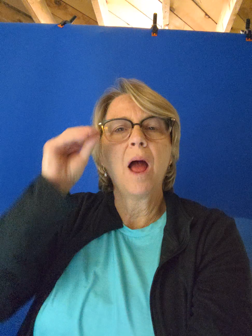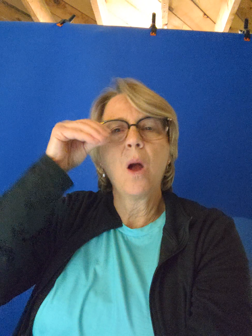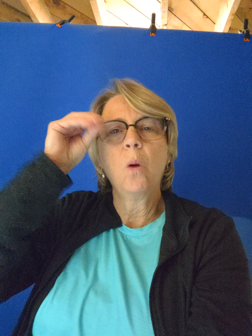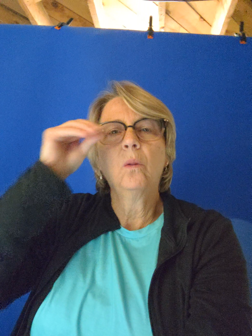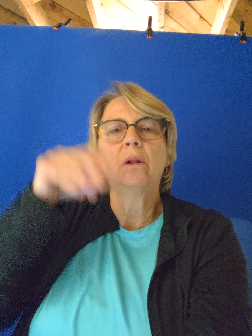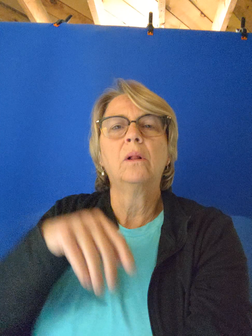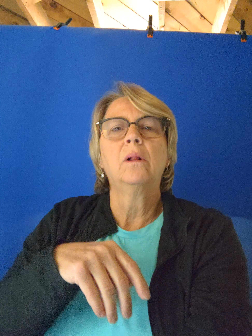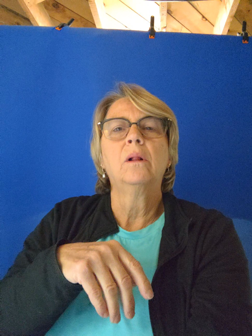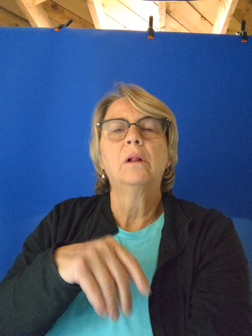owl